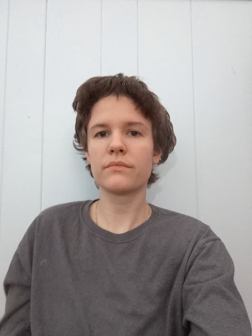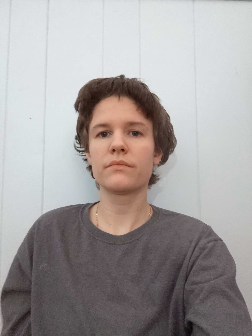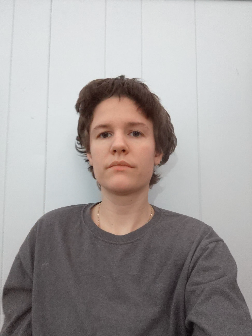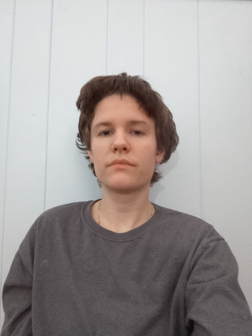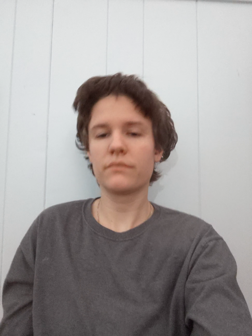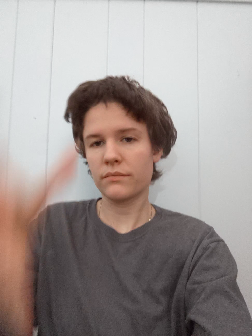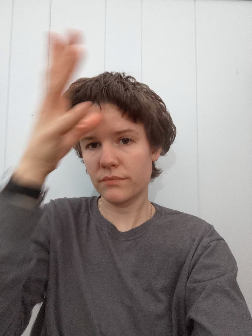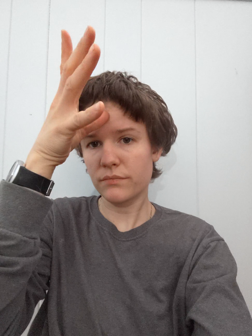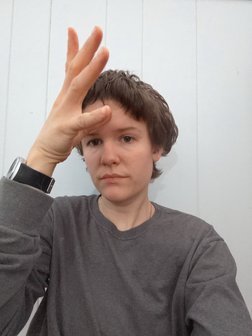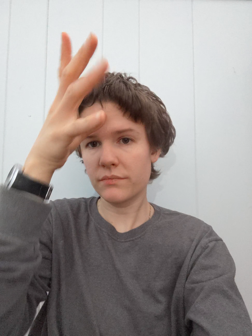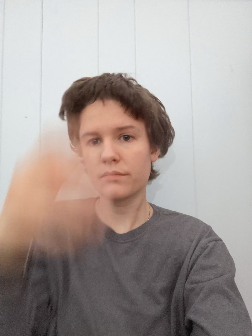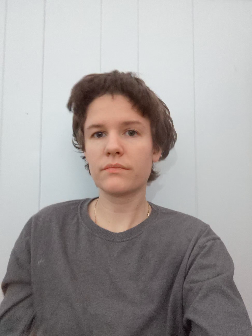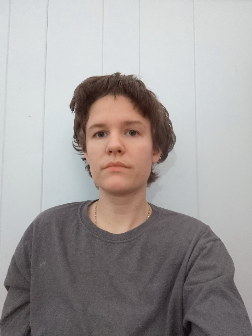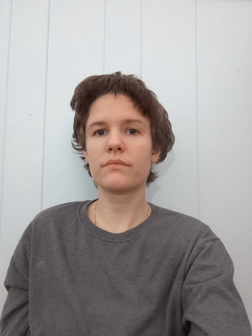dad